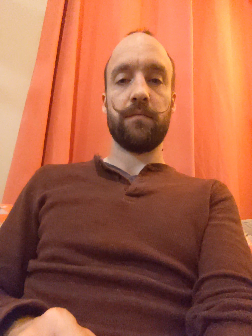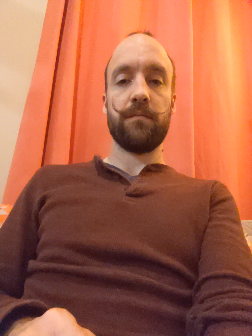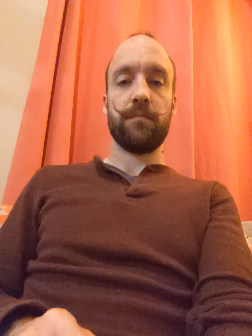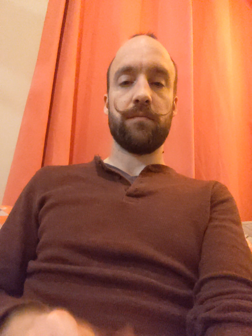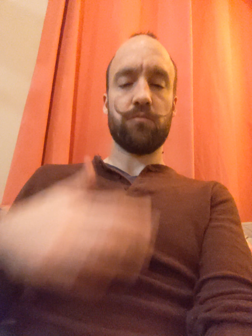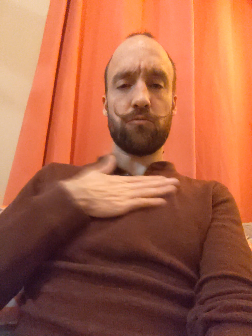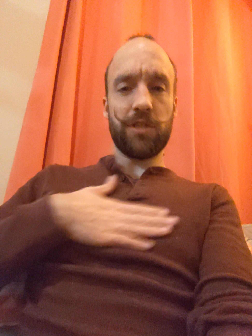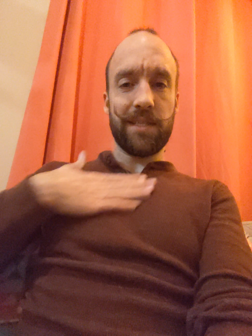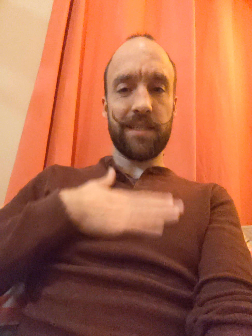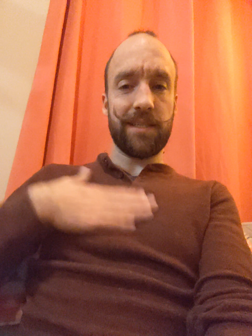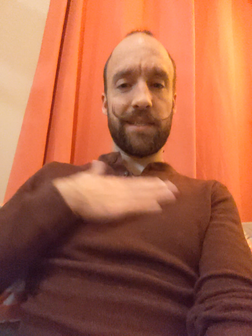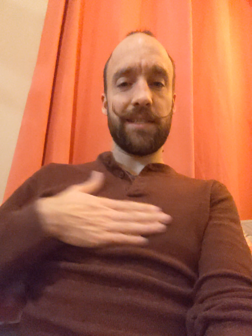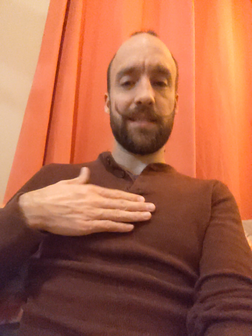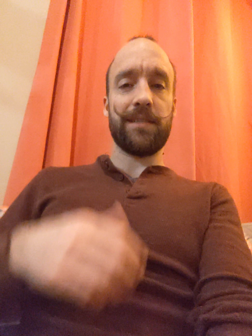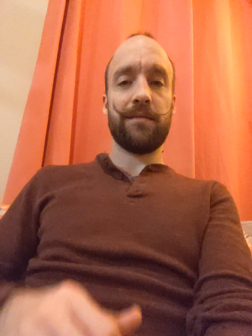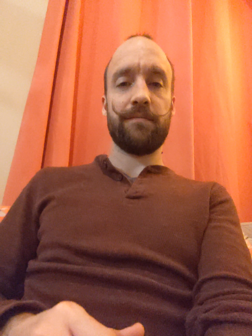please